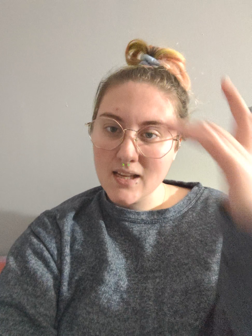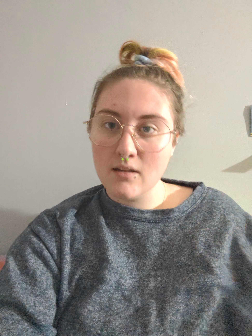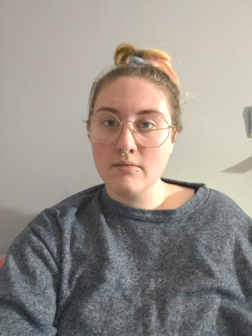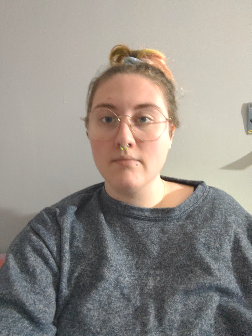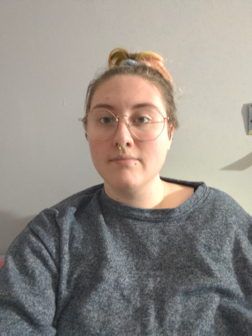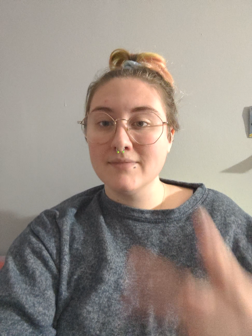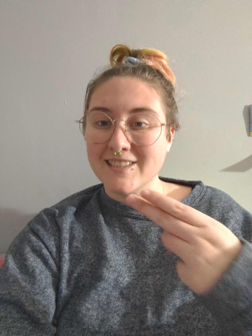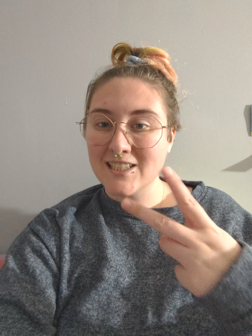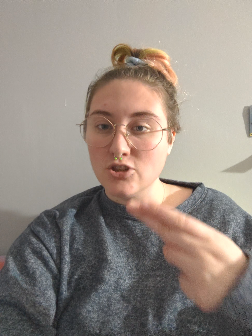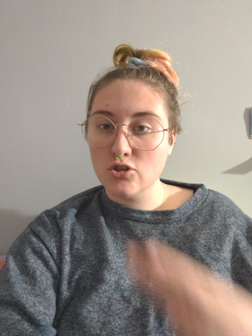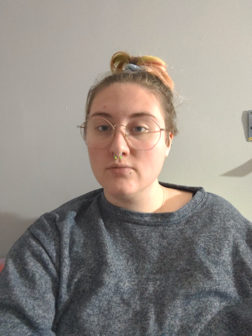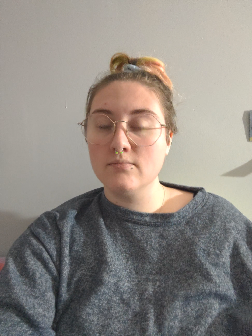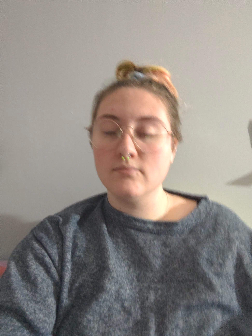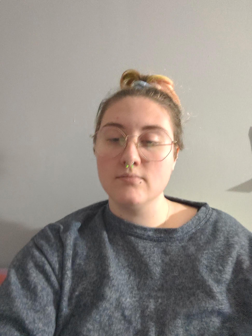scissors